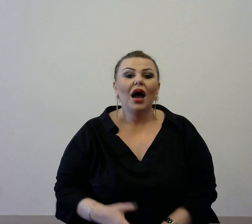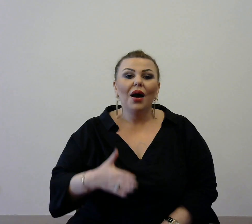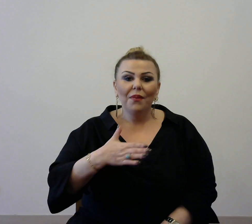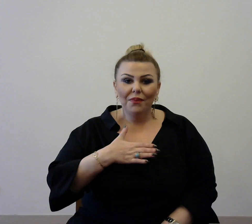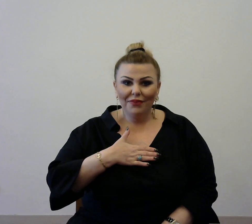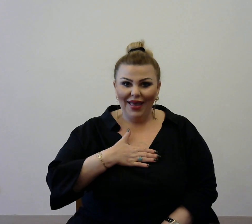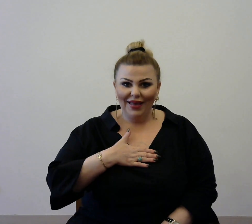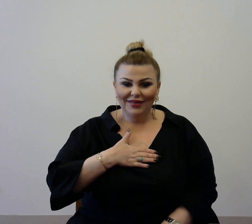mən